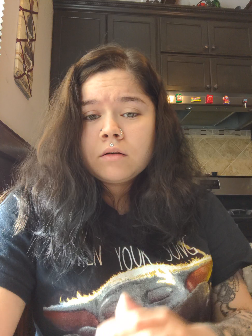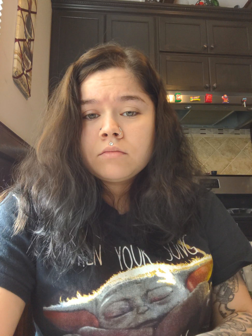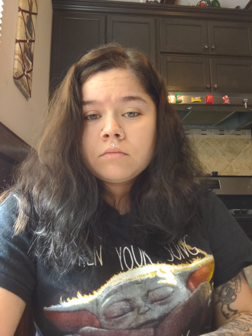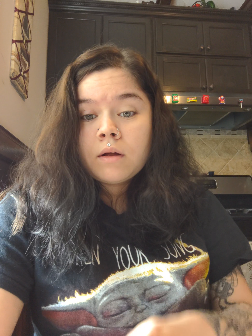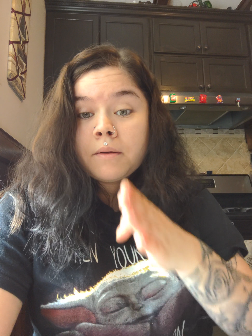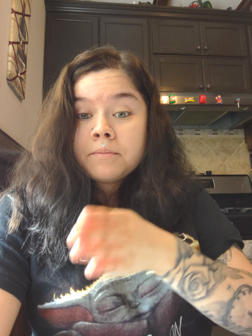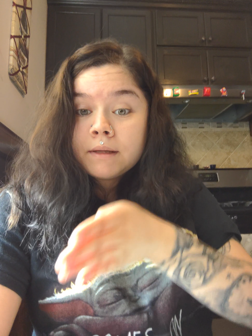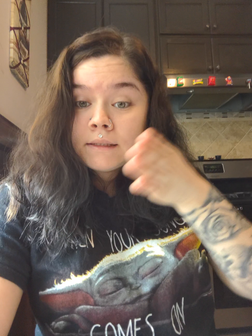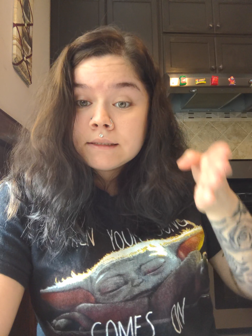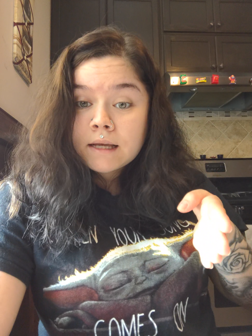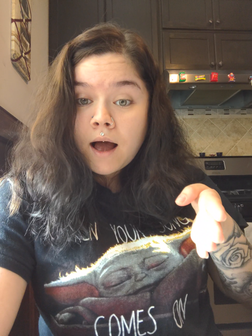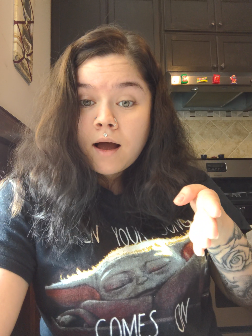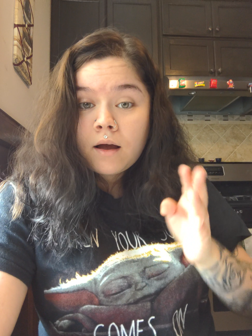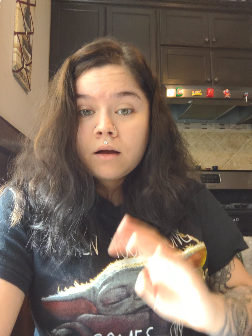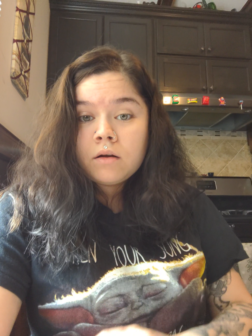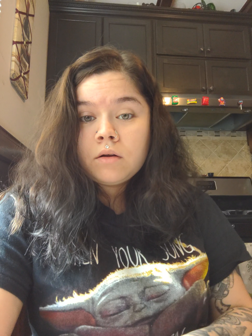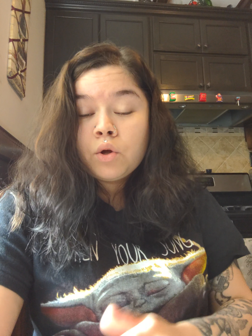beside